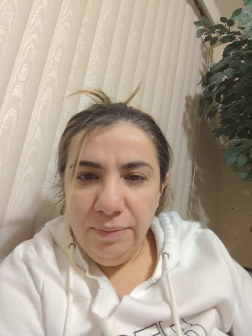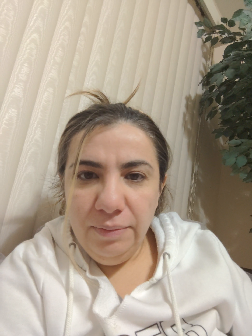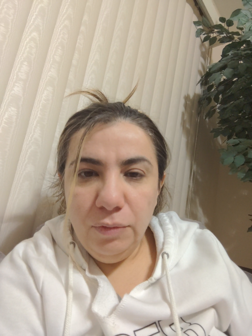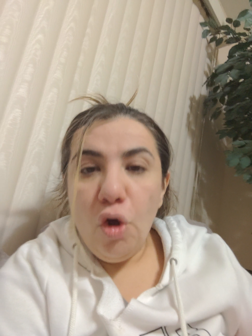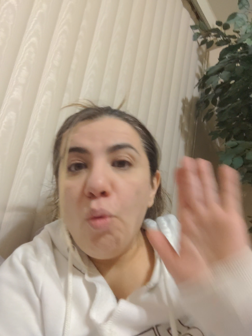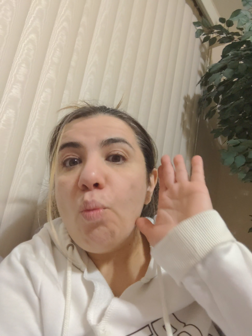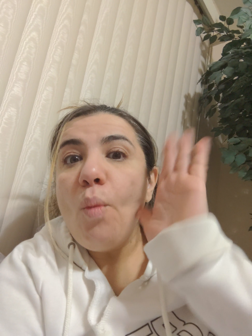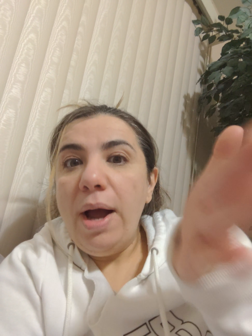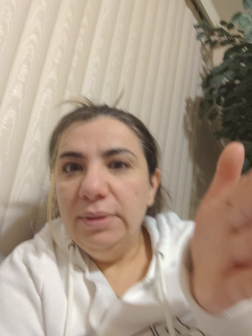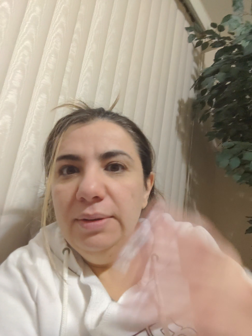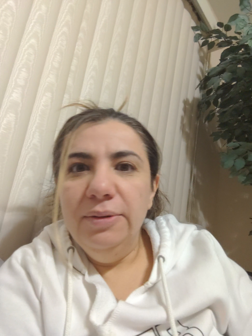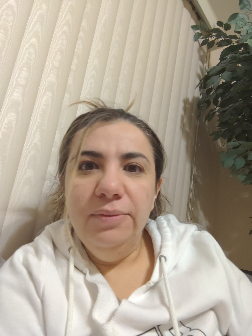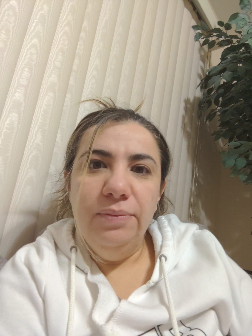will